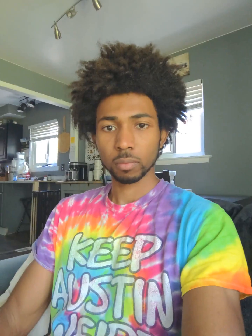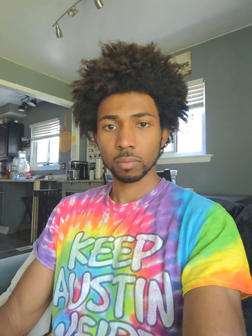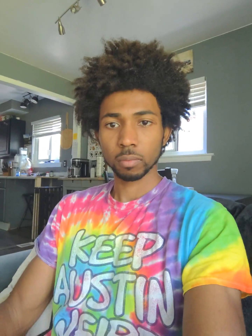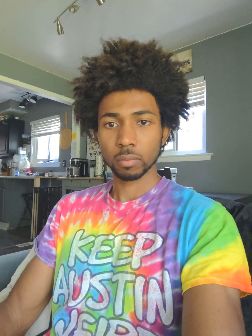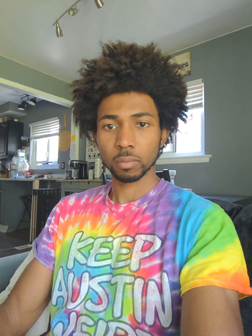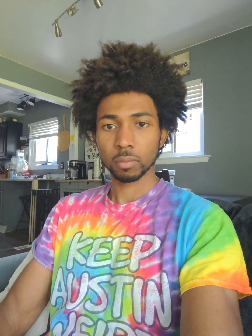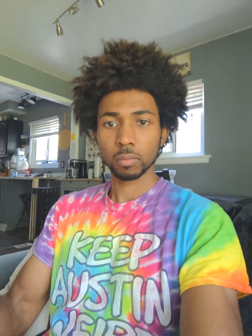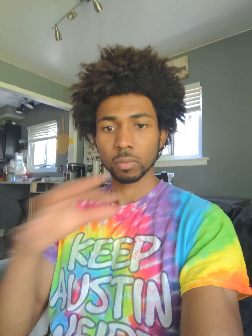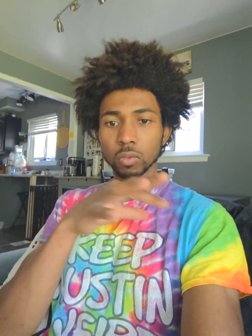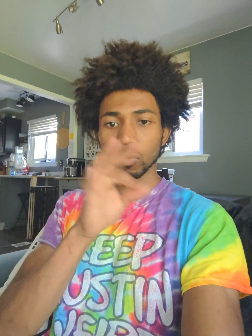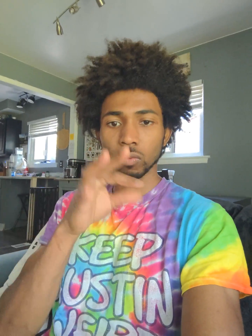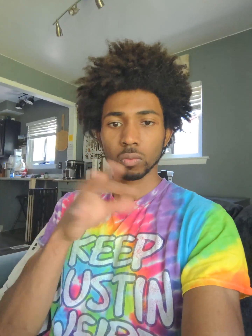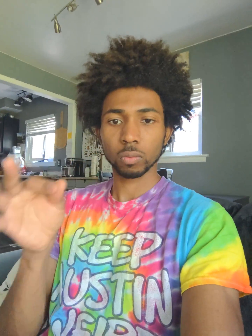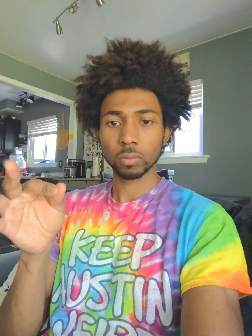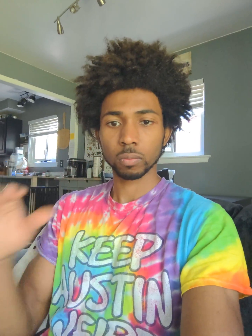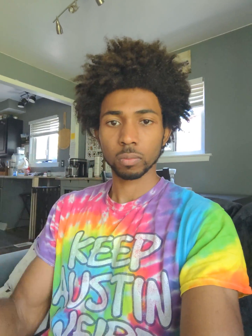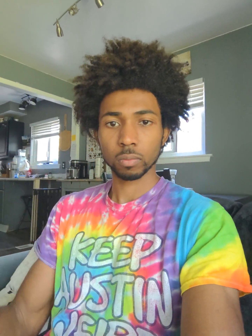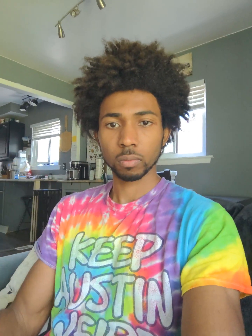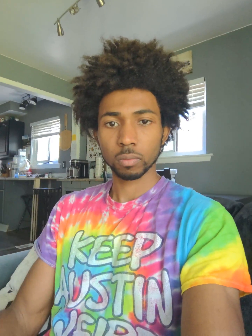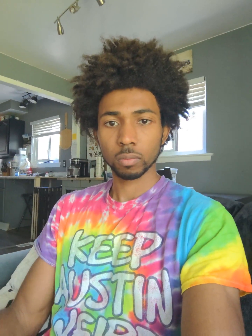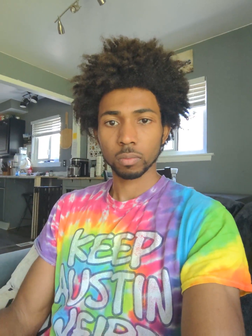choose